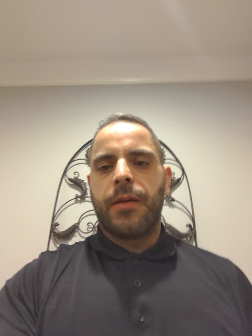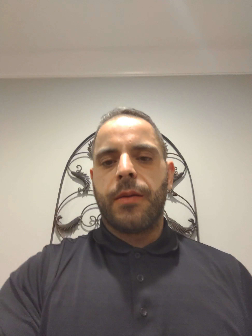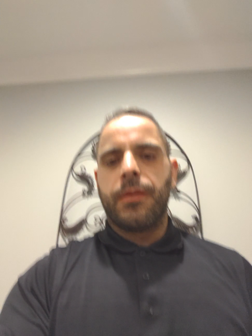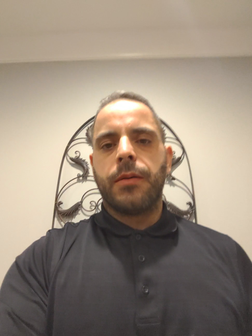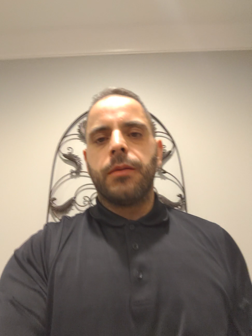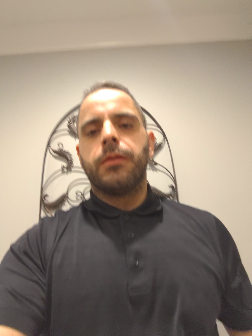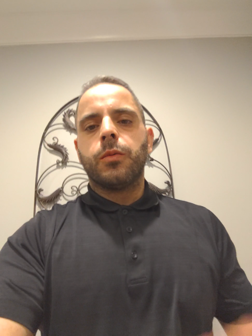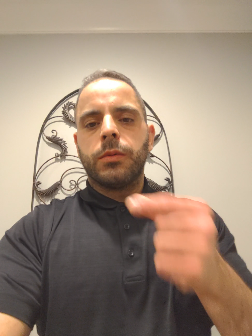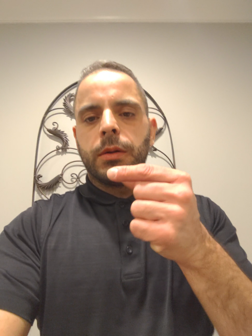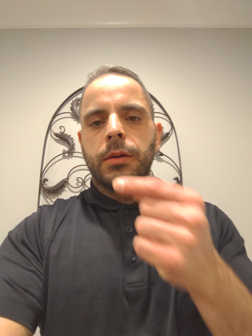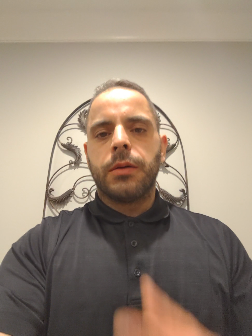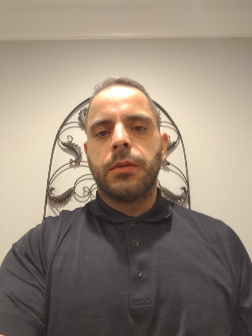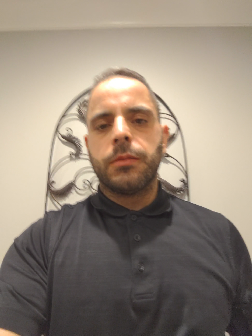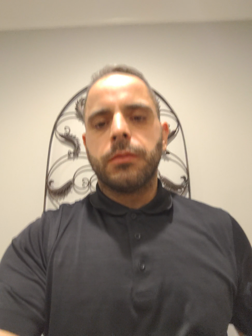green